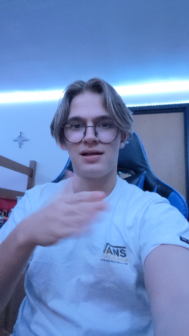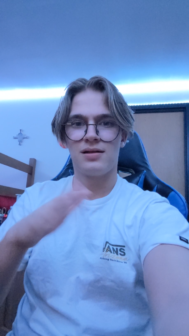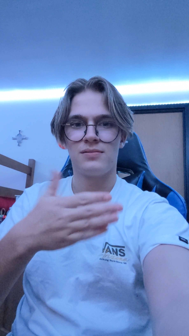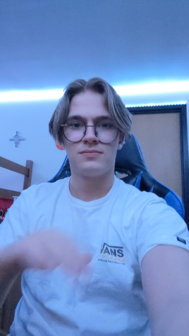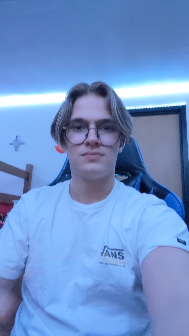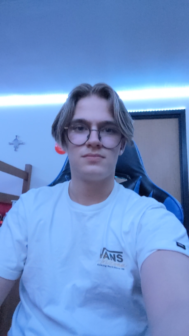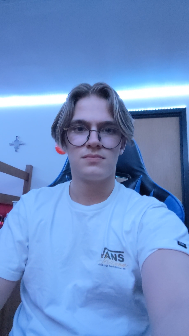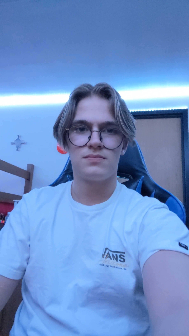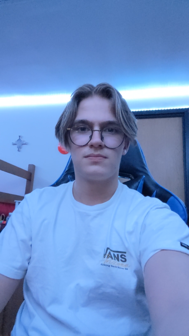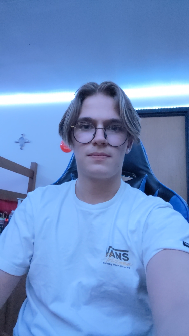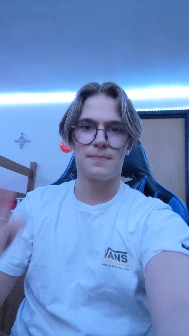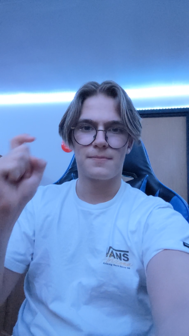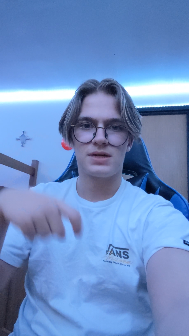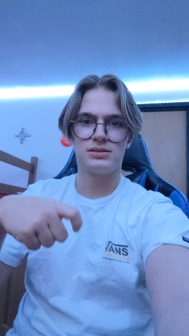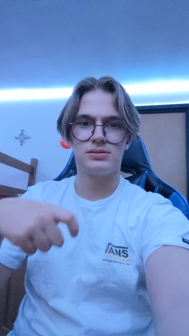must